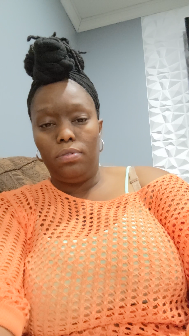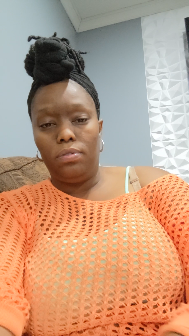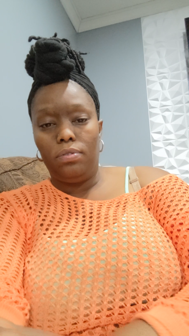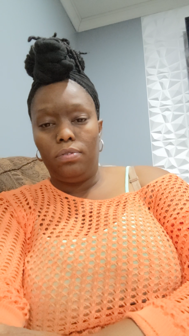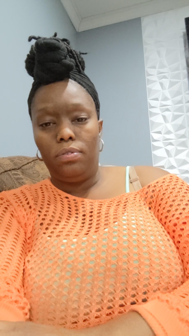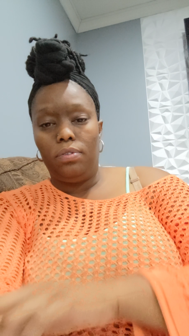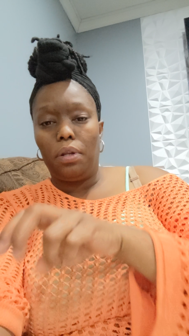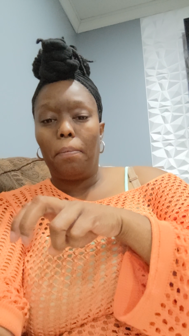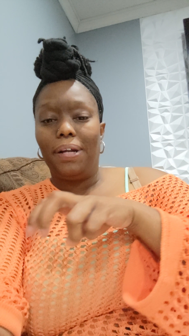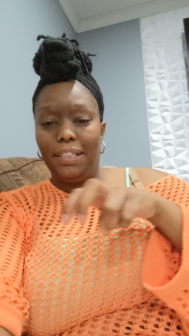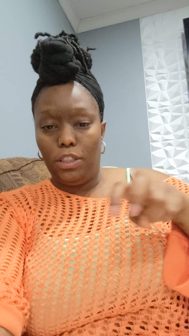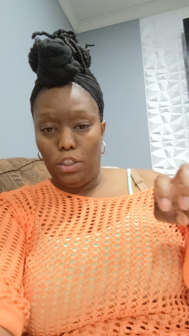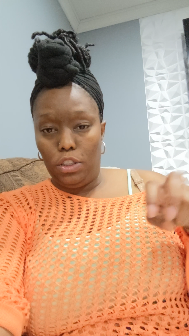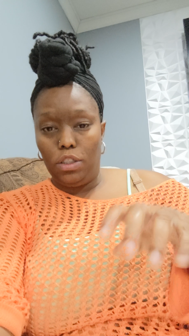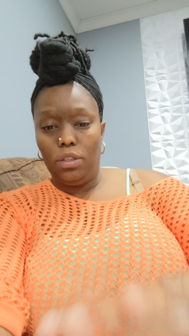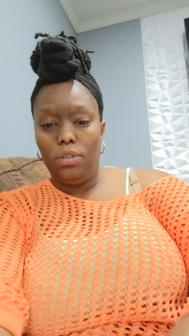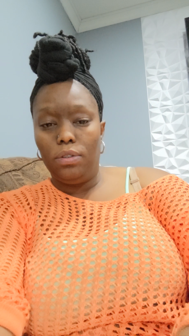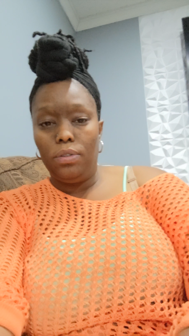bench